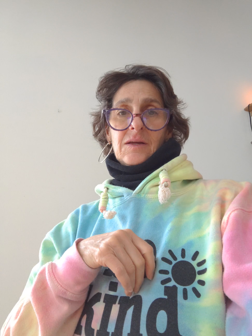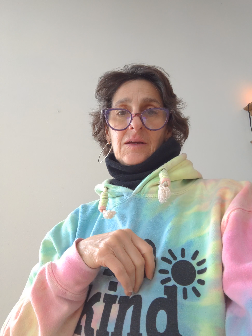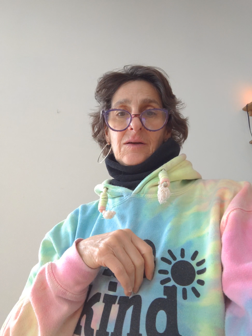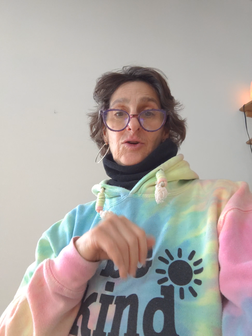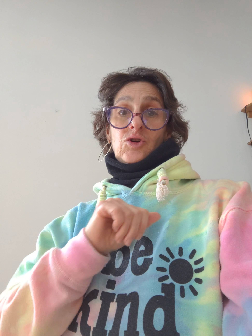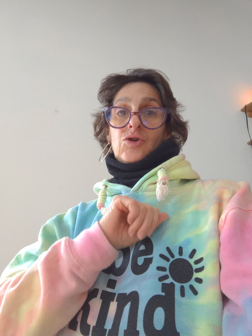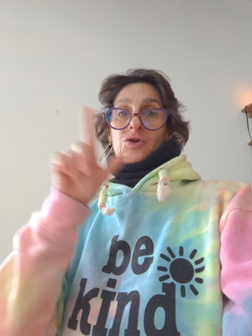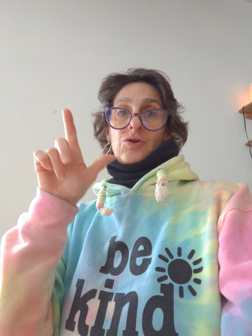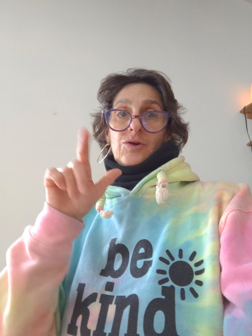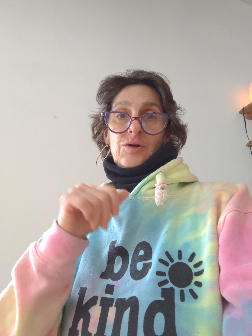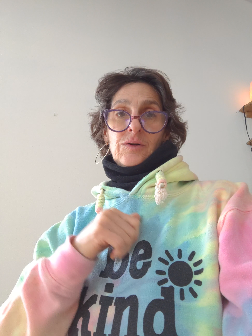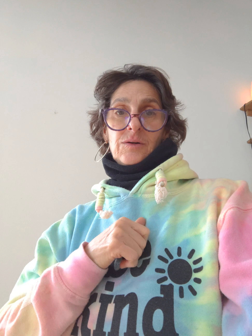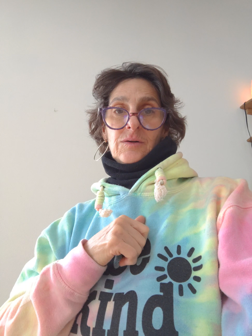all